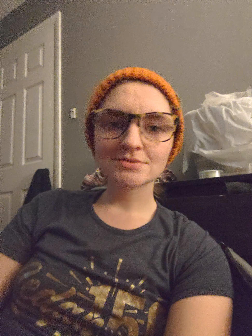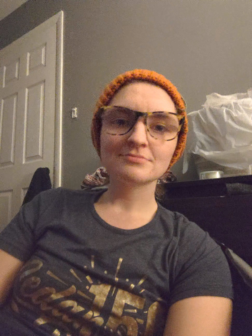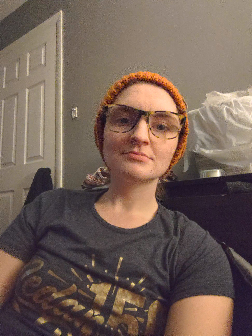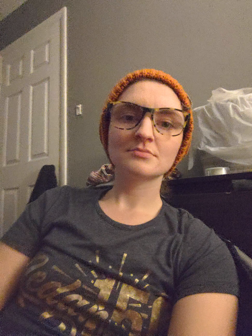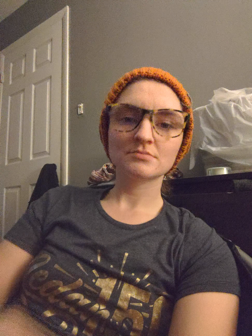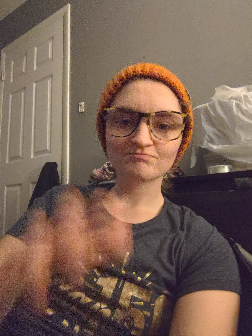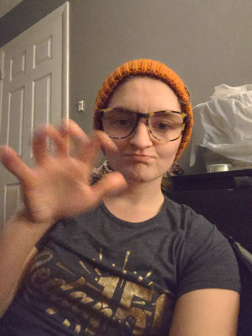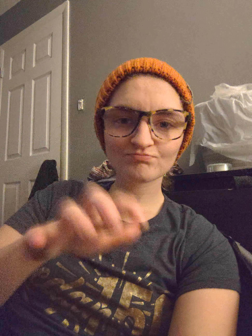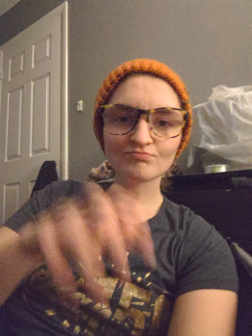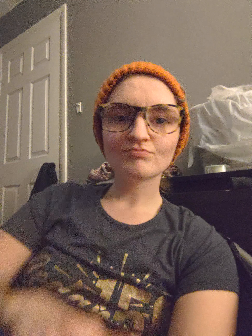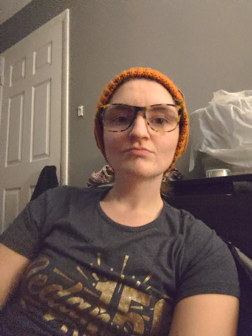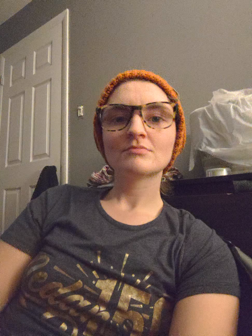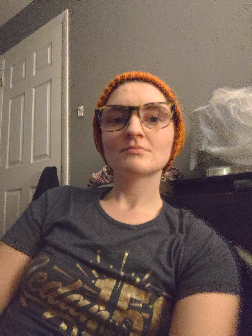alligator